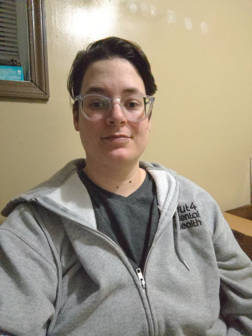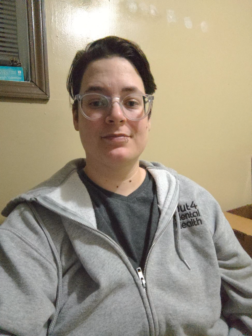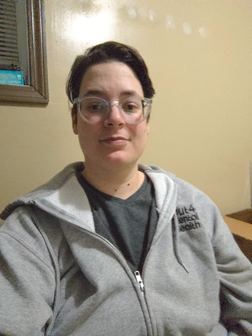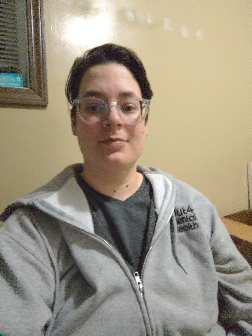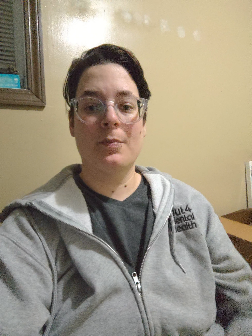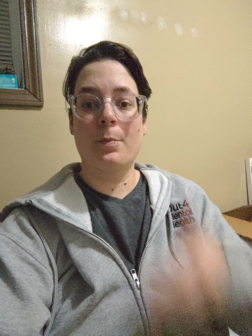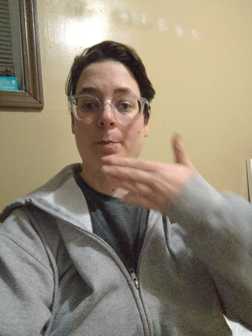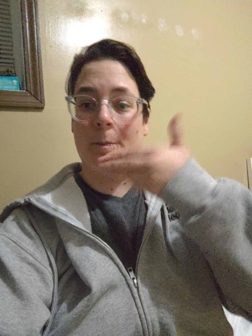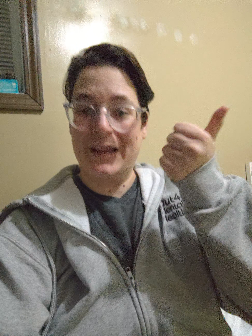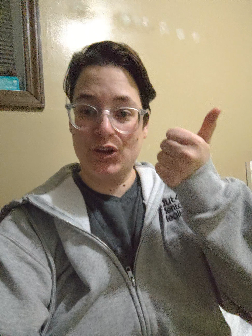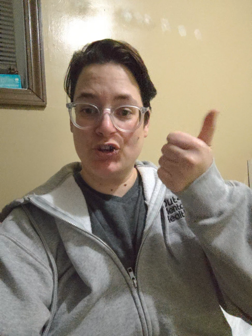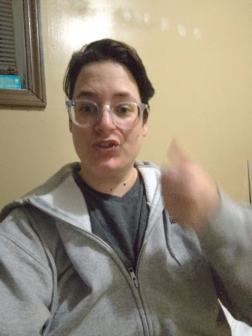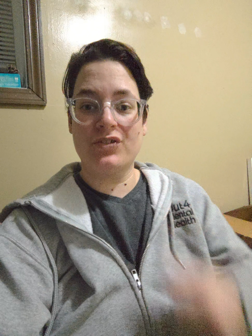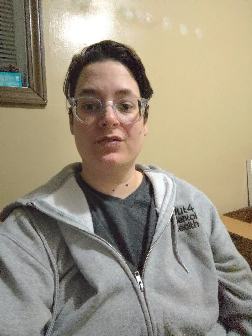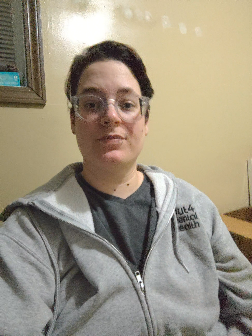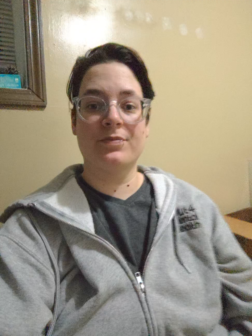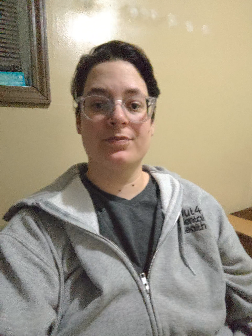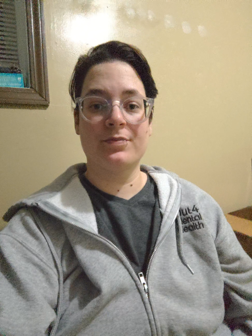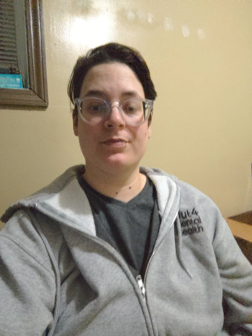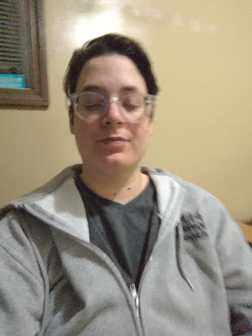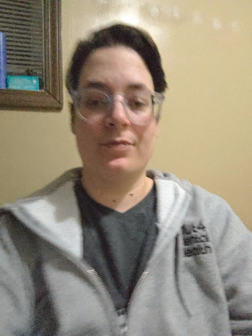better